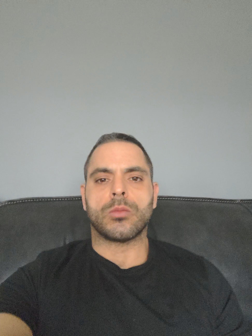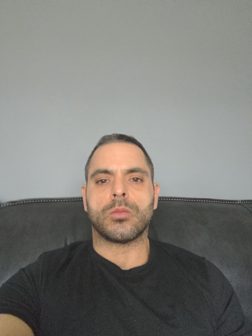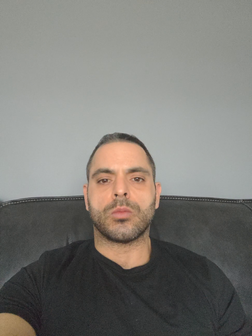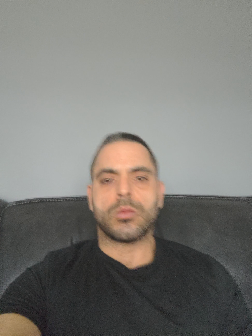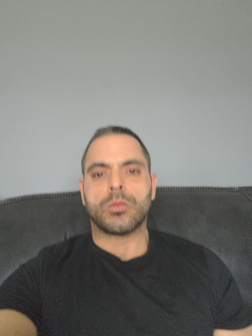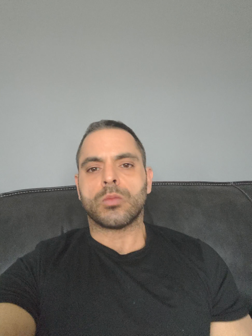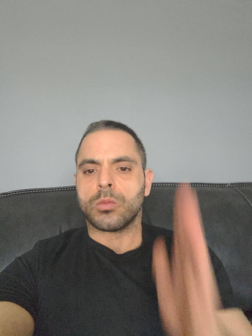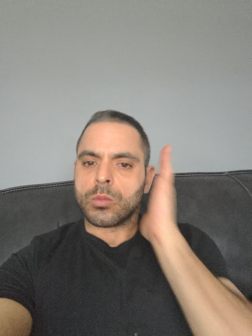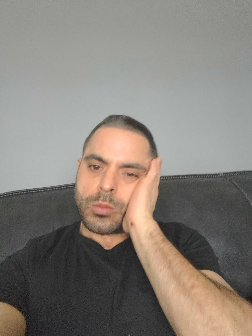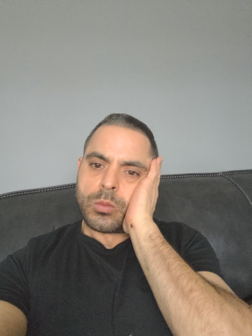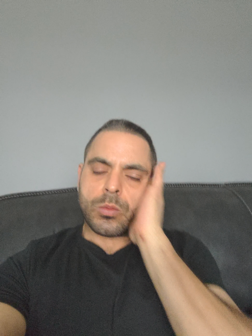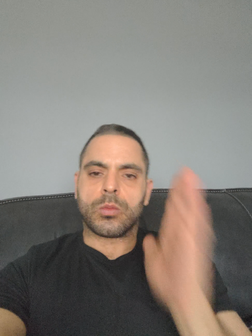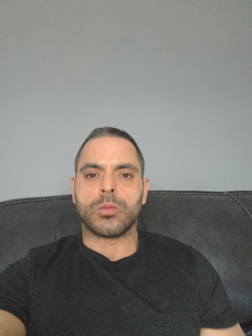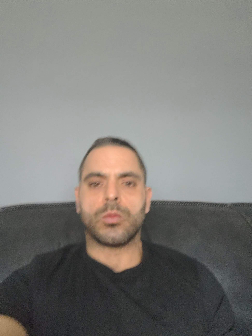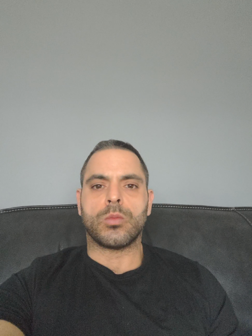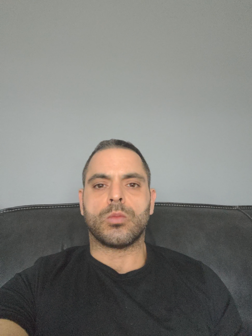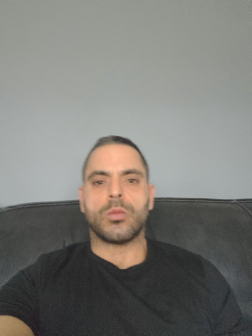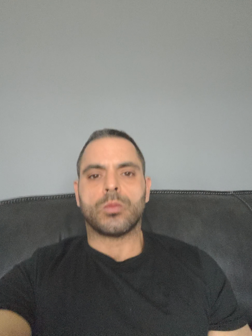bed